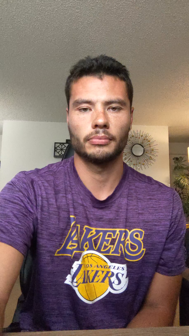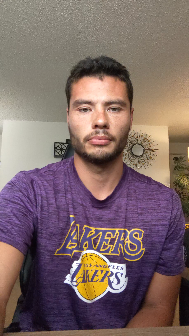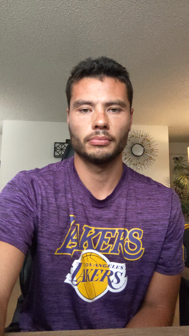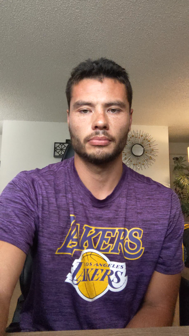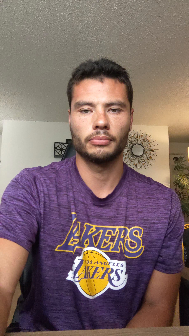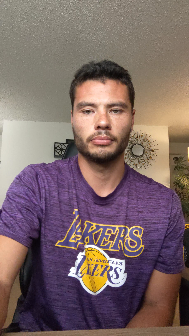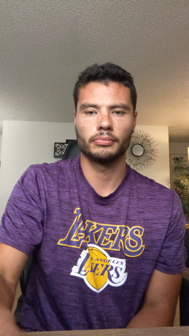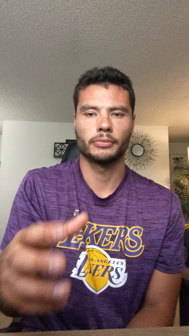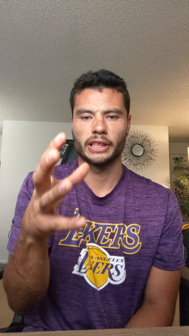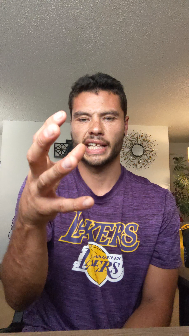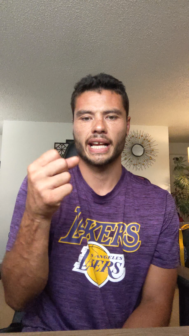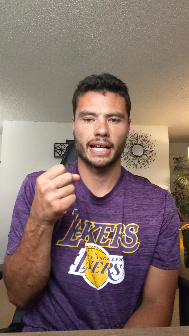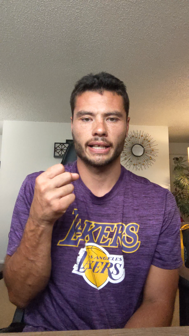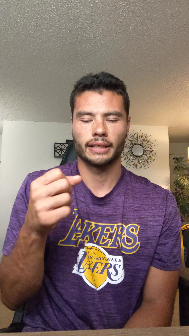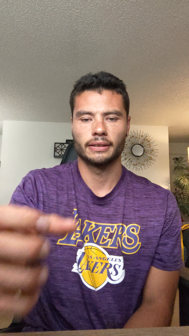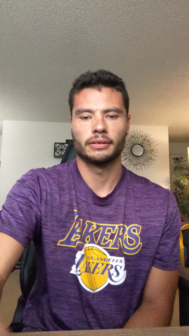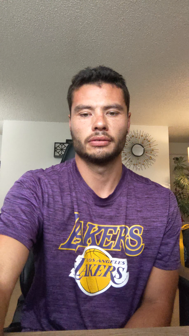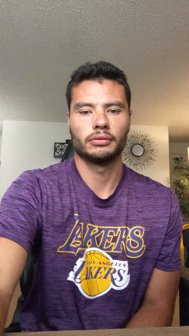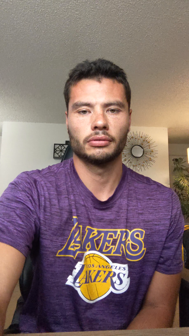get